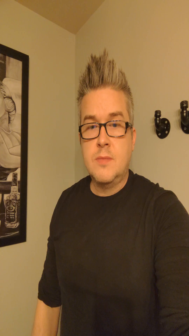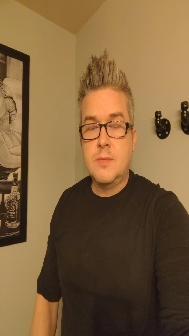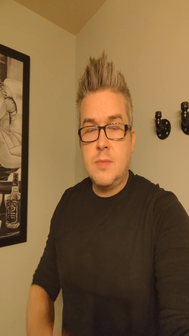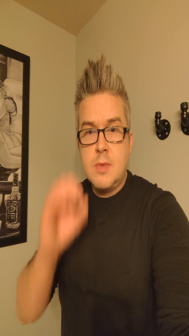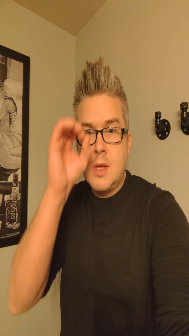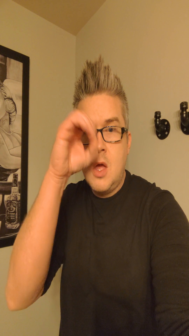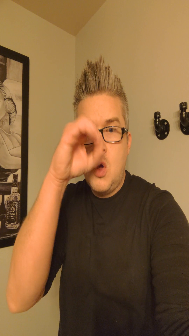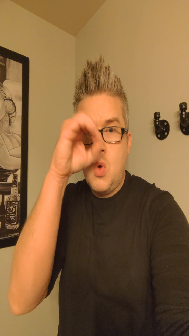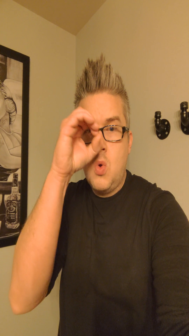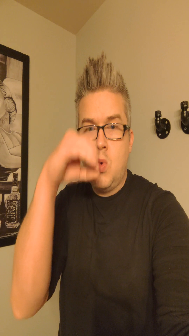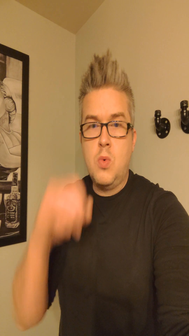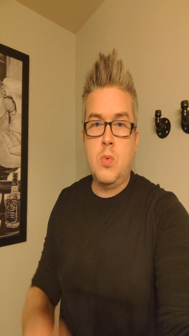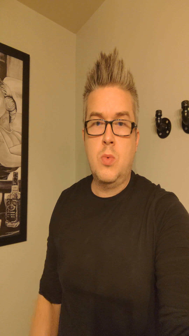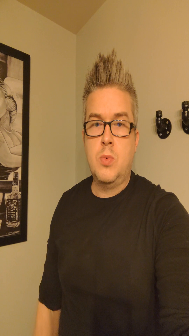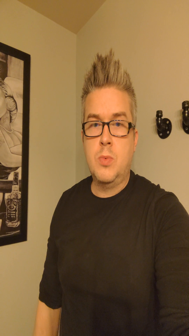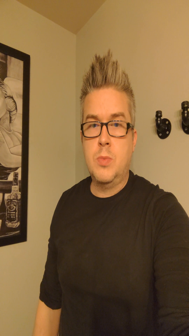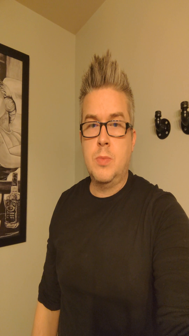owl